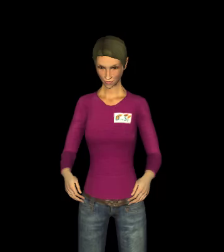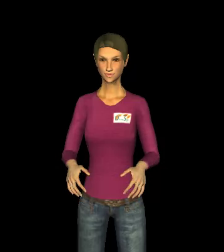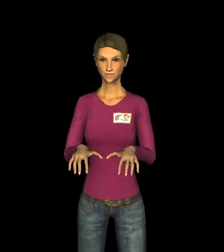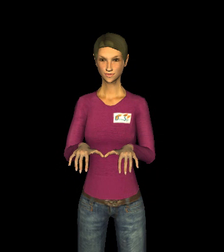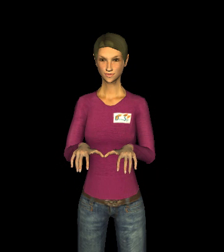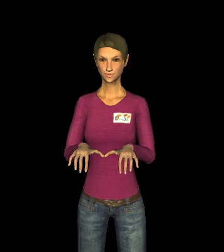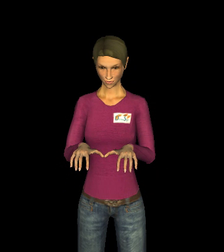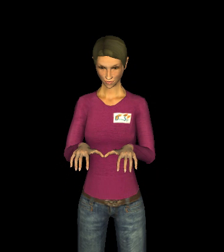يكتب على الآلة الكاتبة